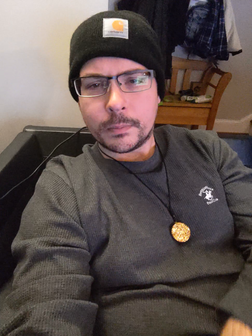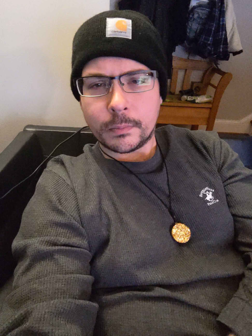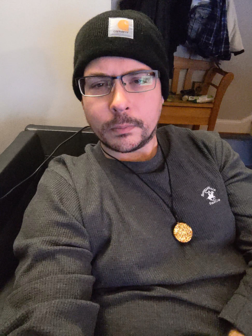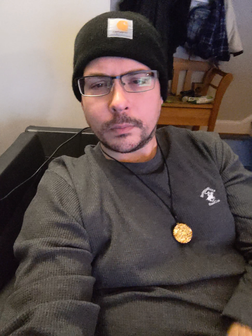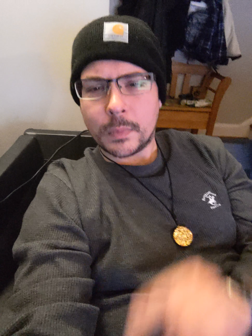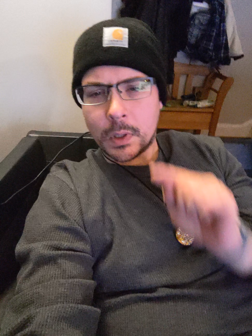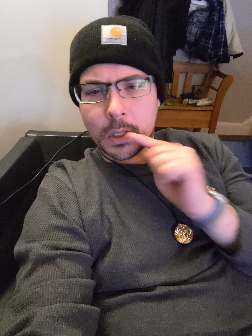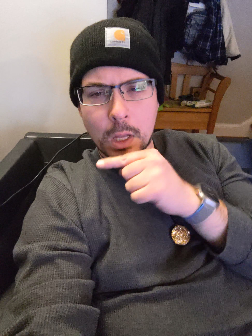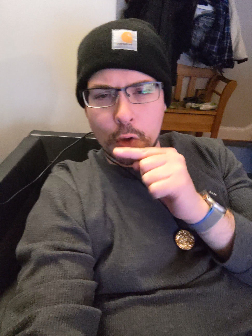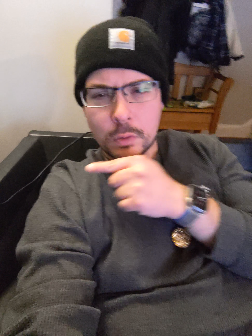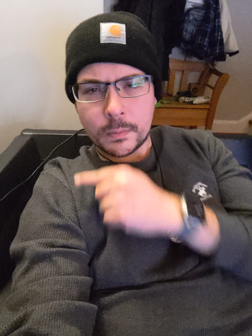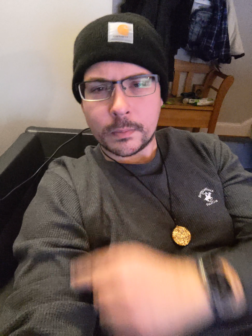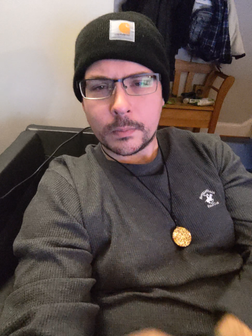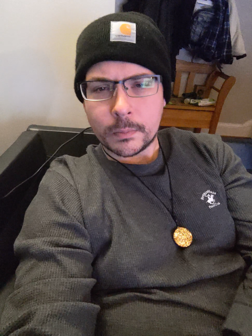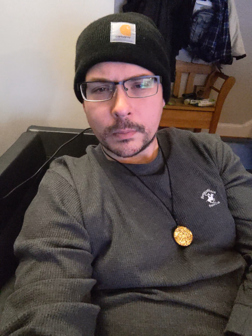carrot